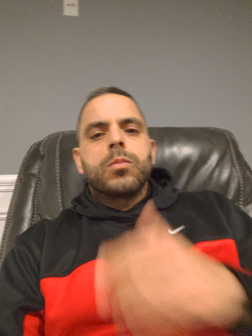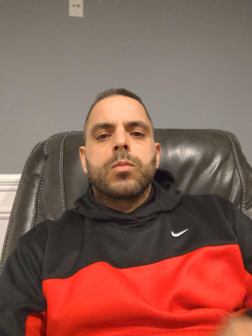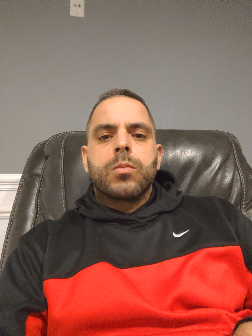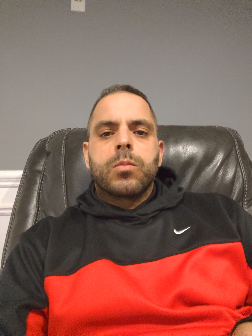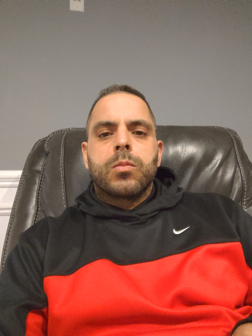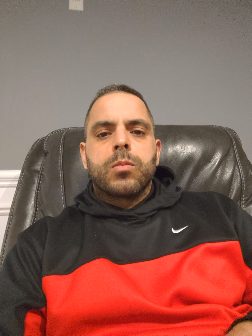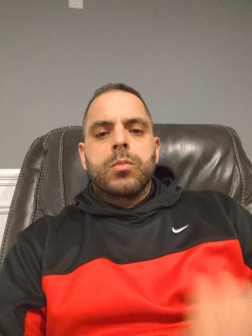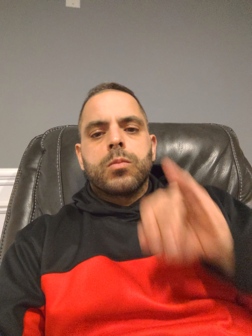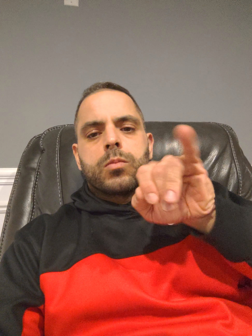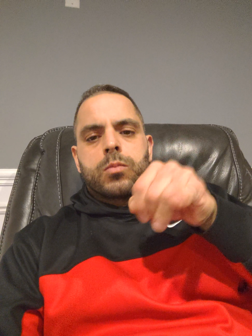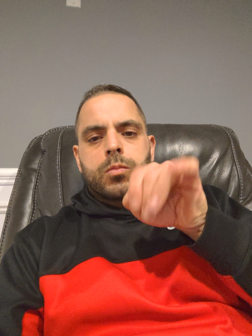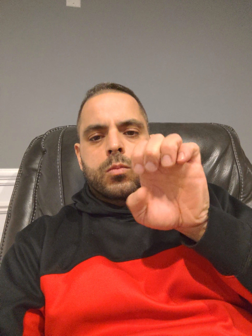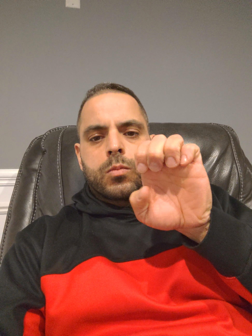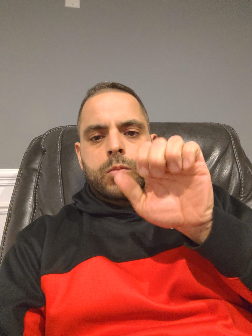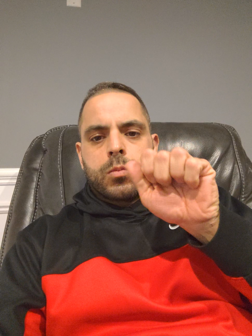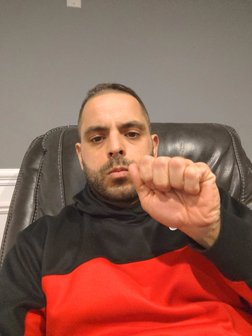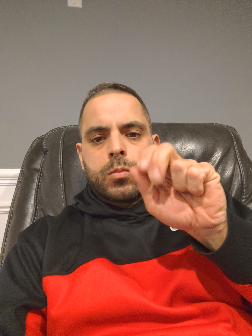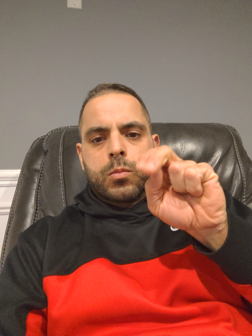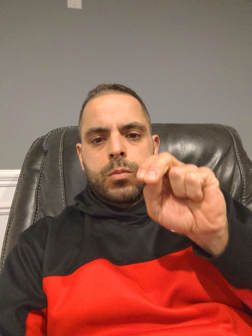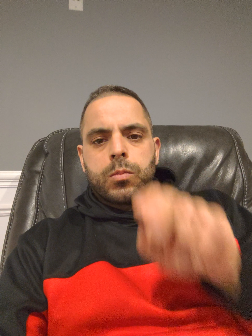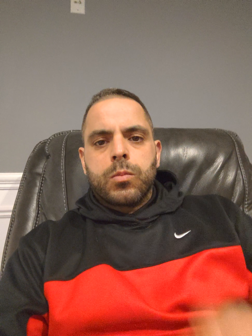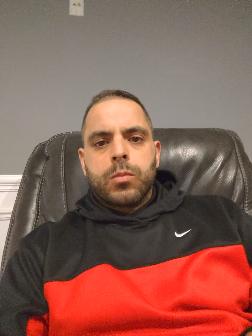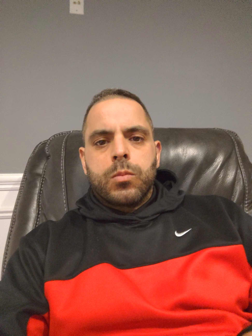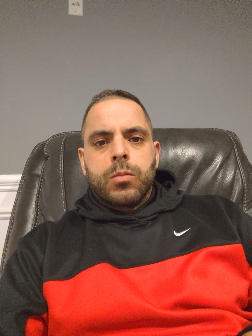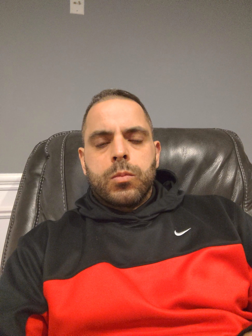jeans